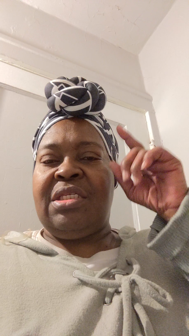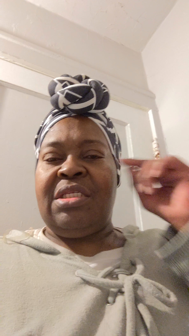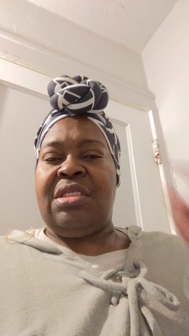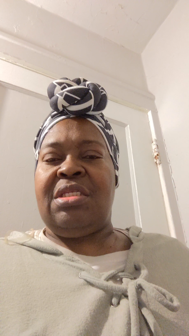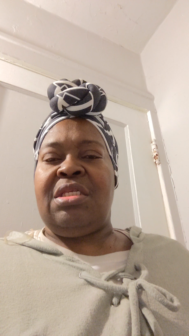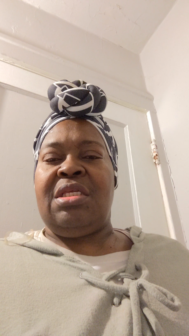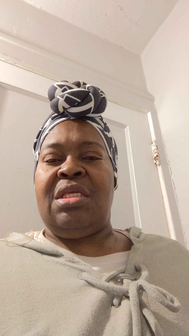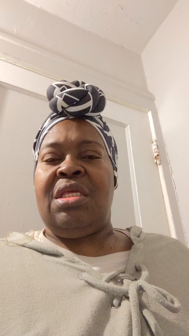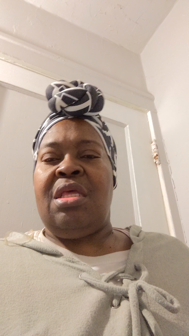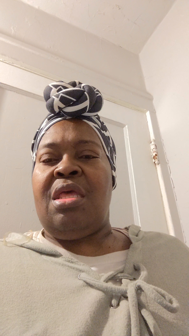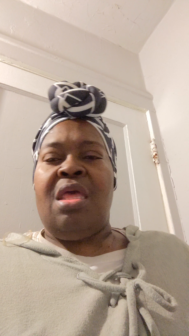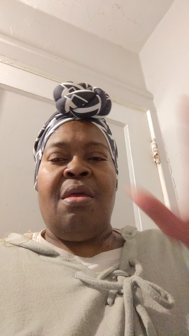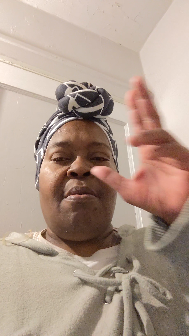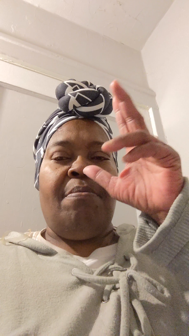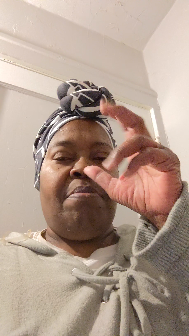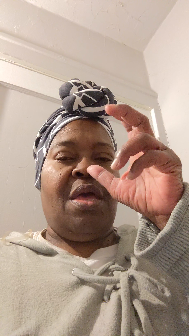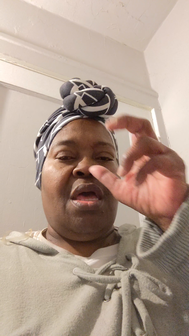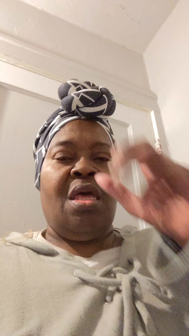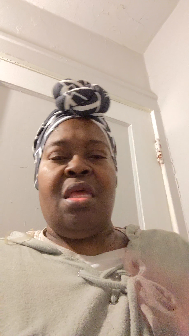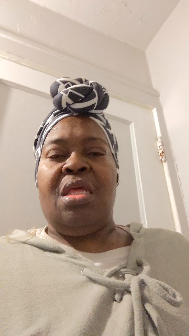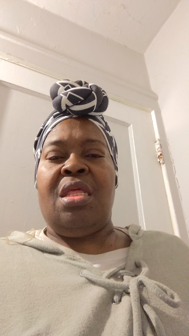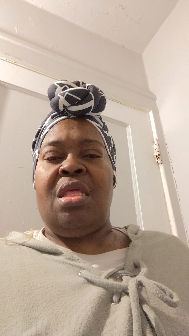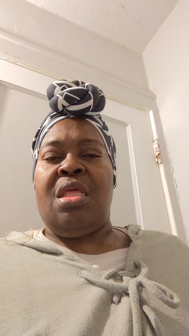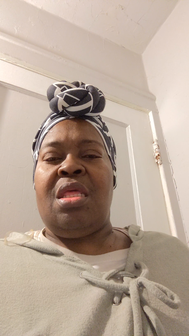ant